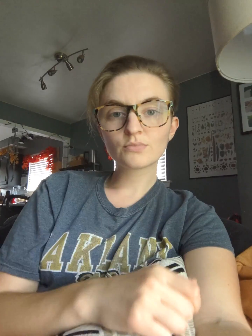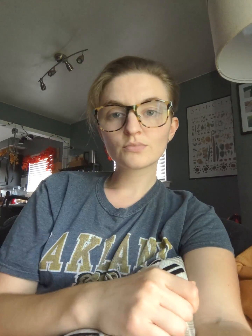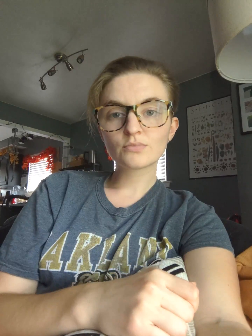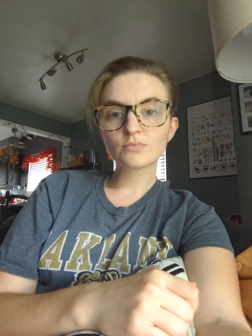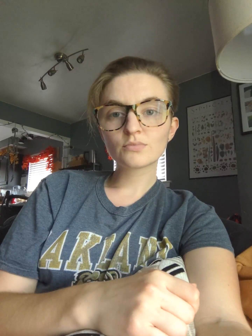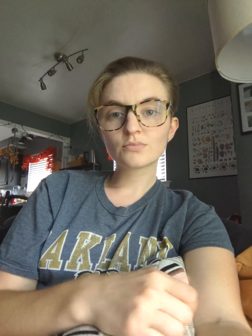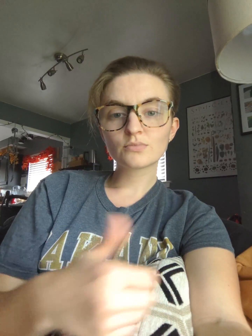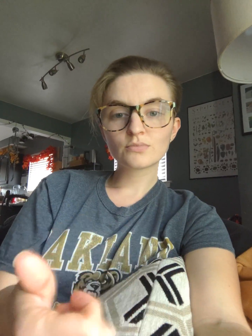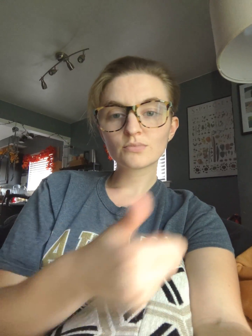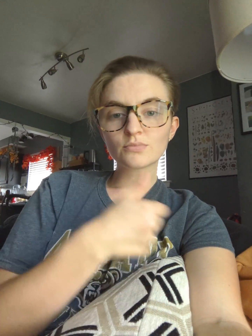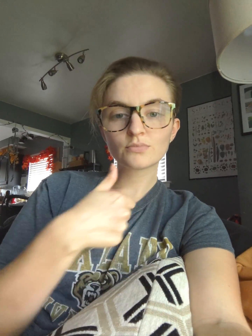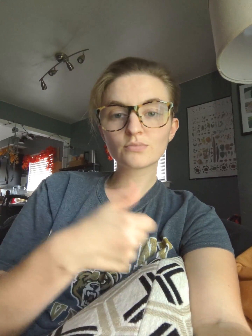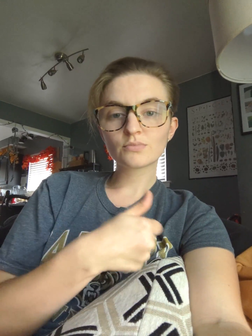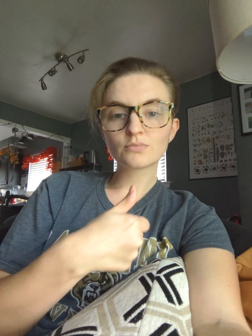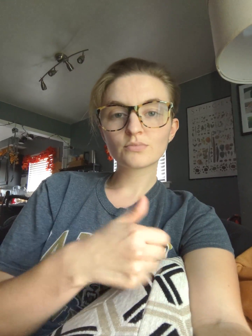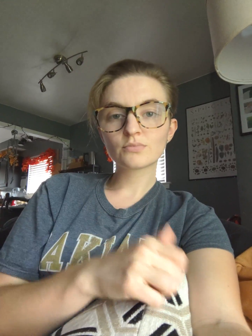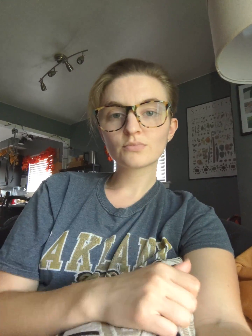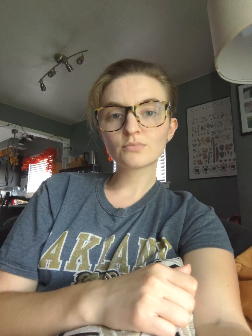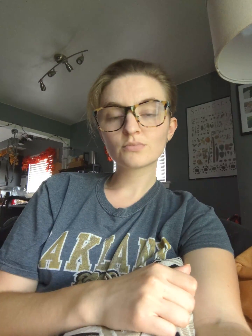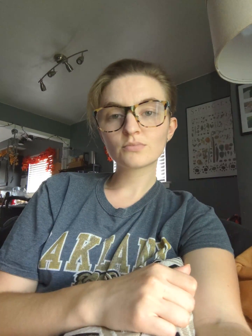basement